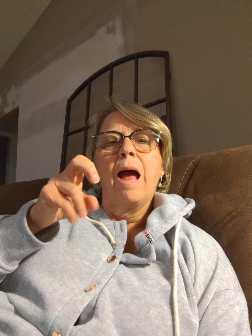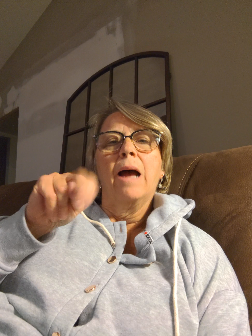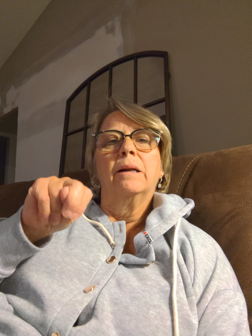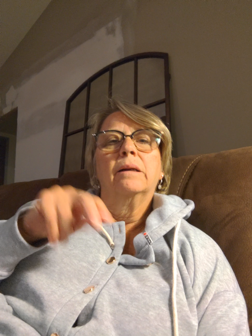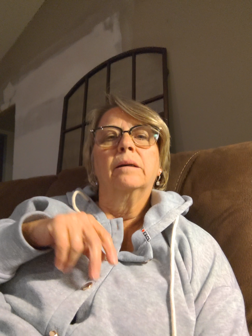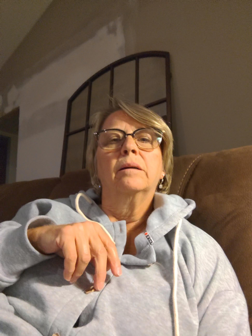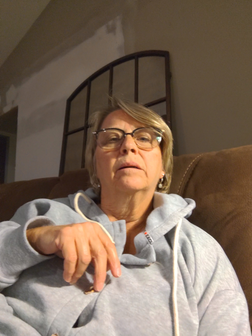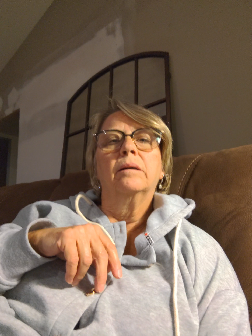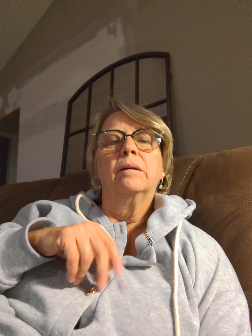hen